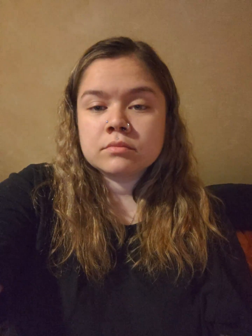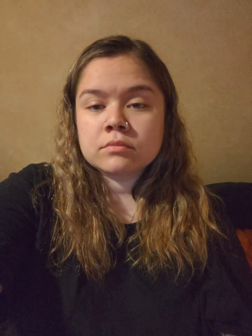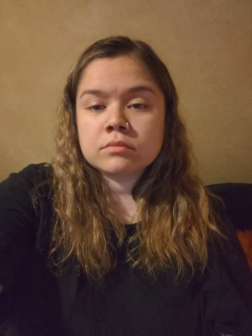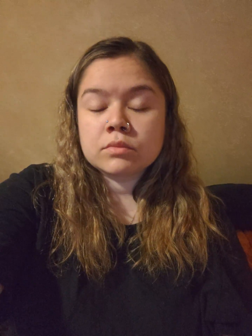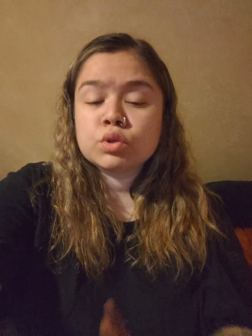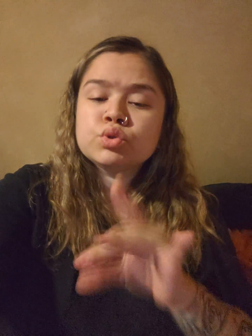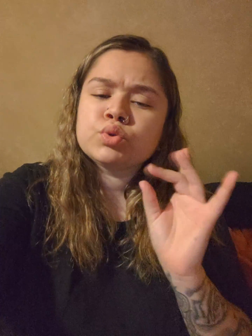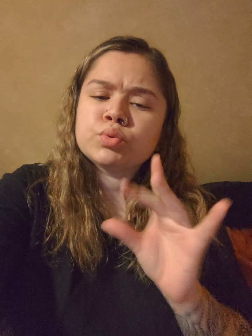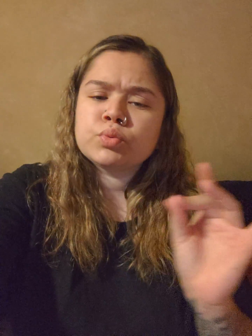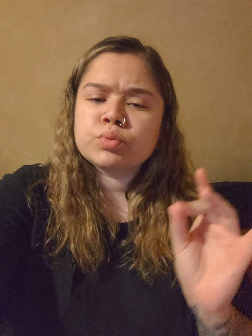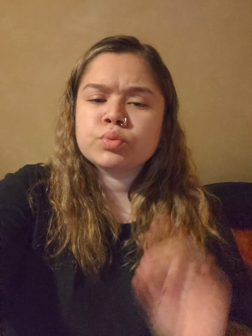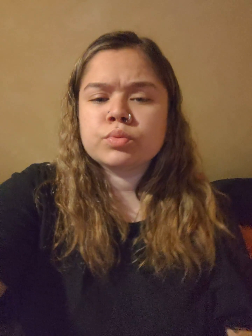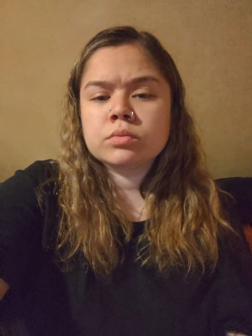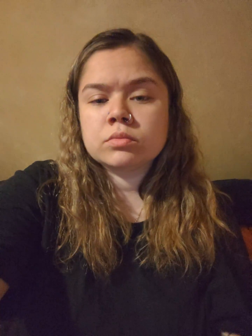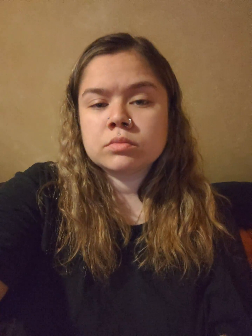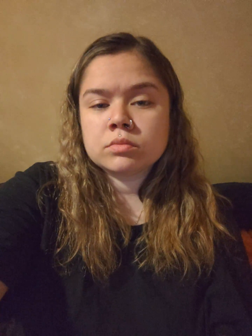choose